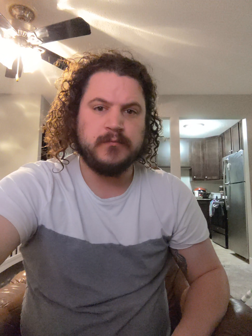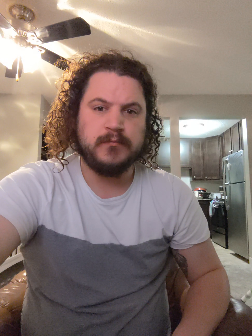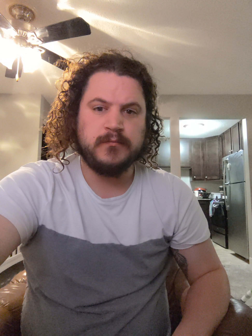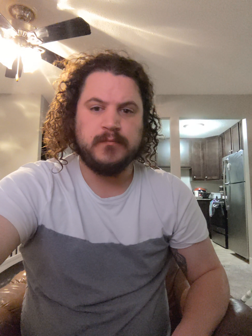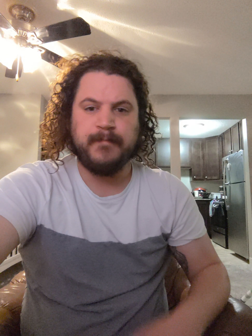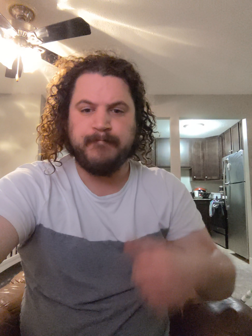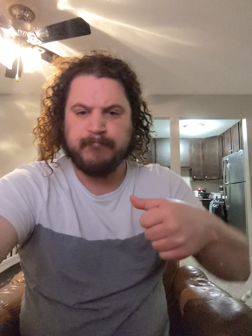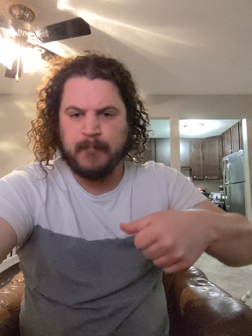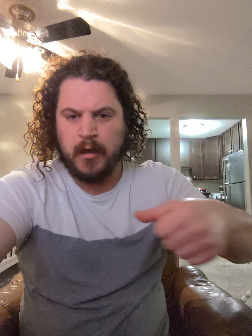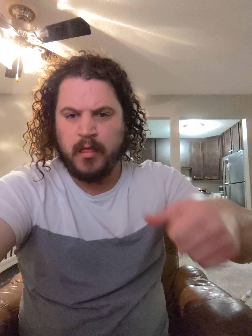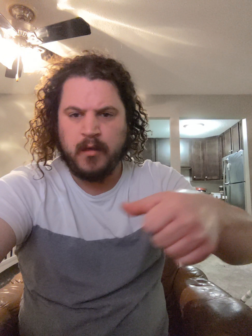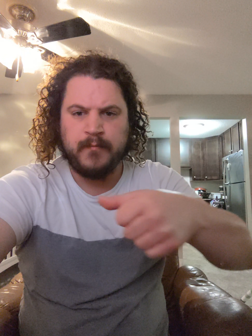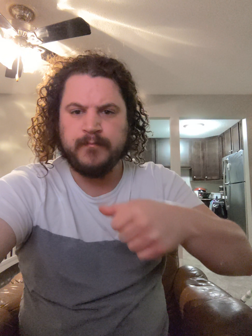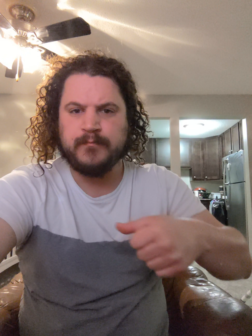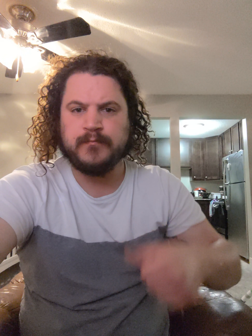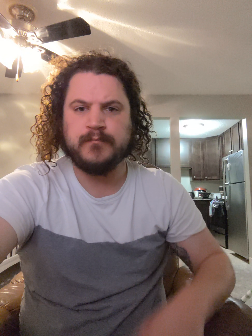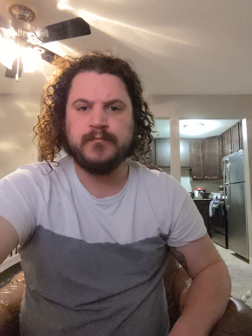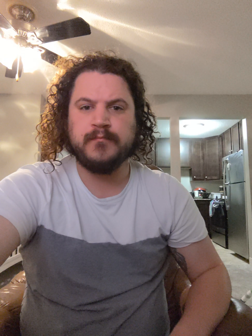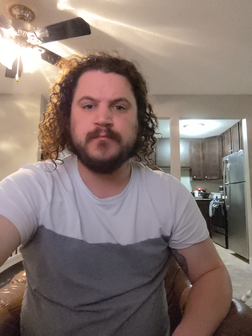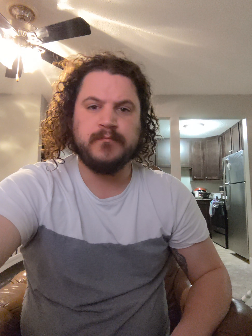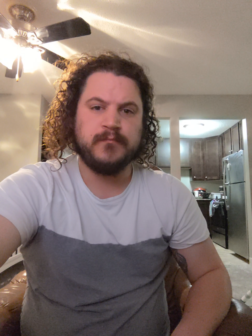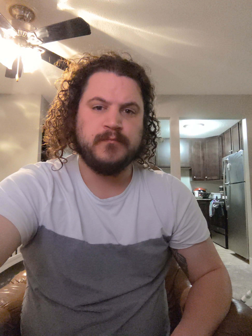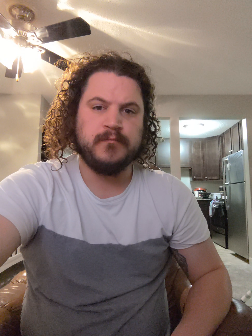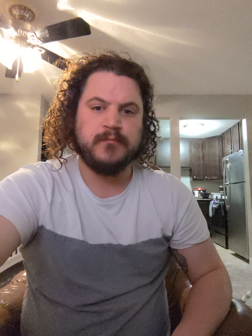puzzle